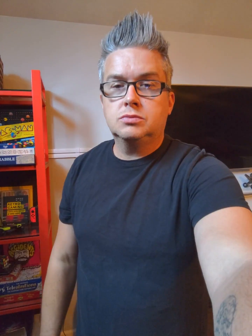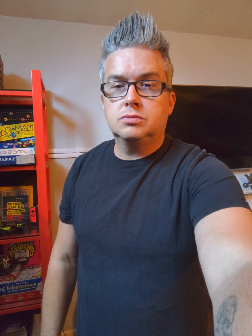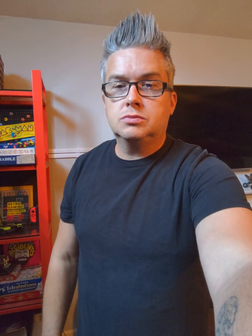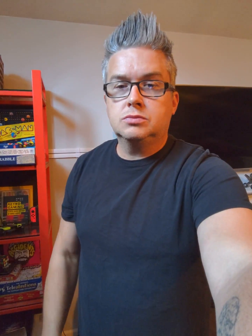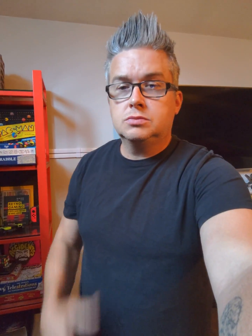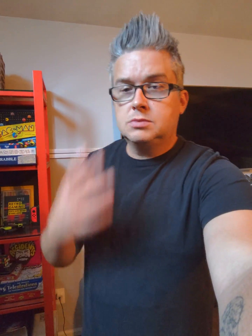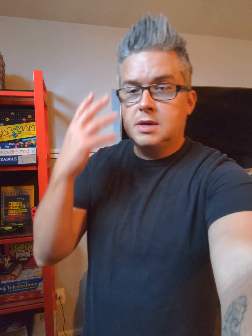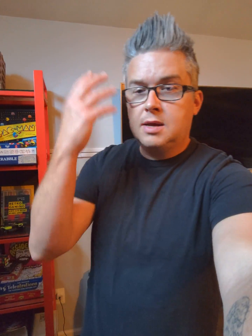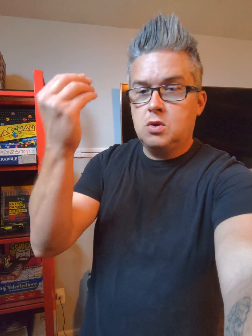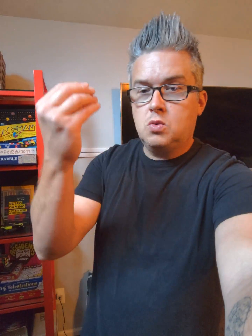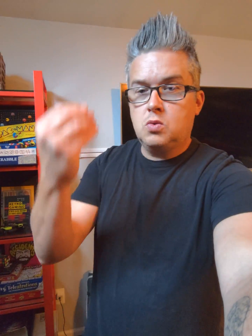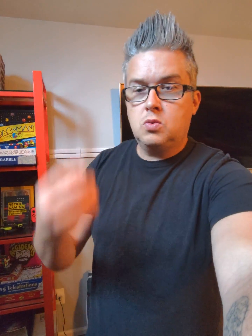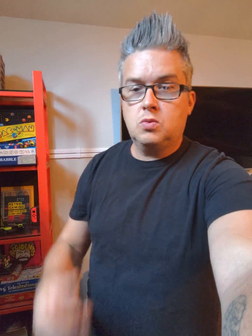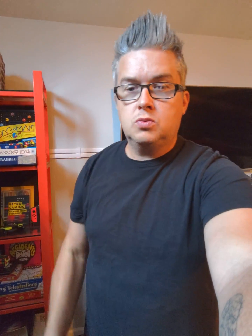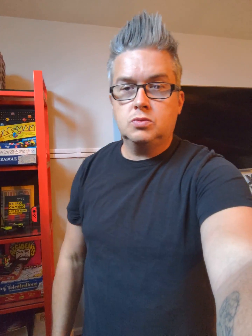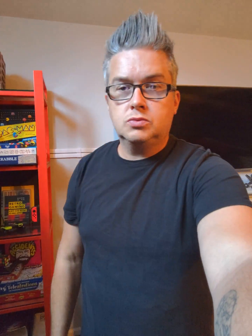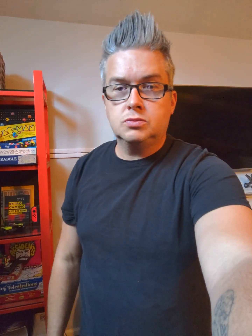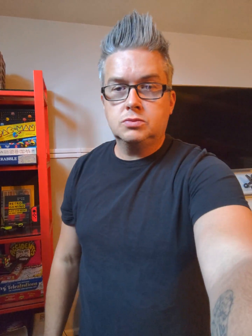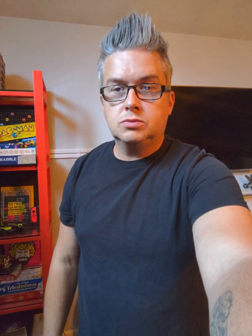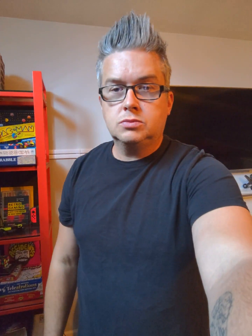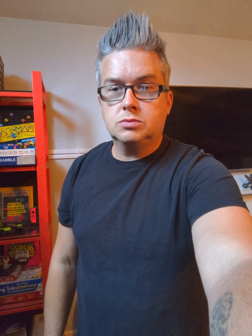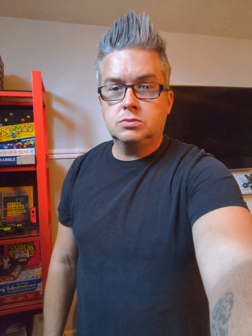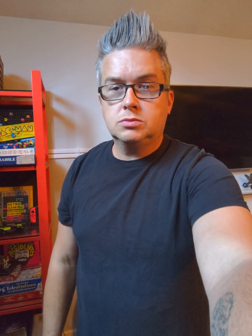going to